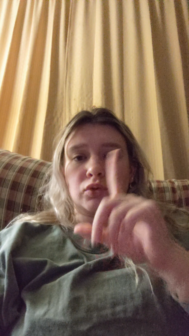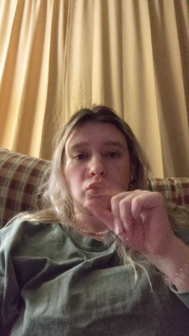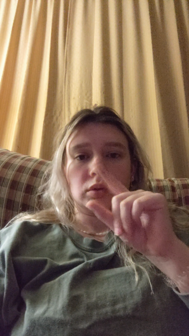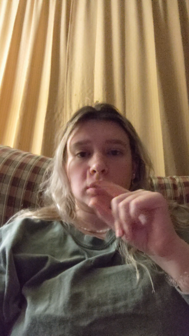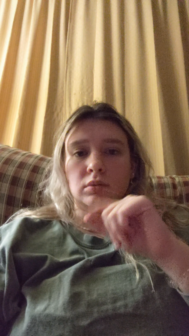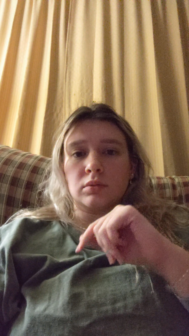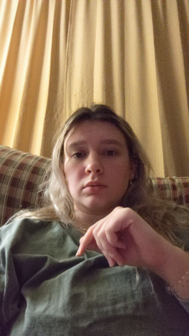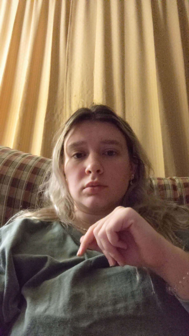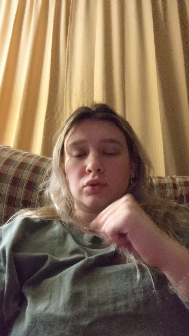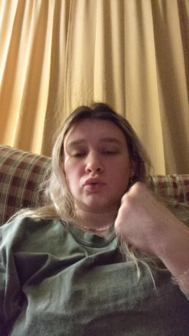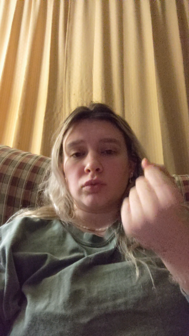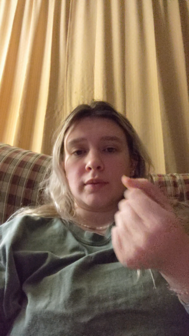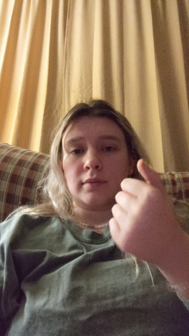drive